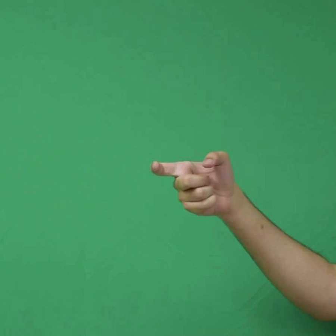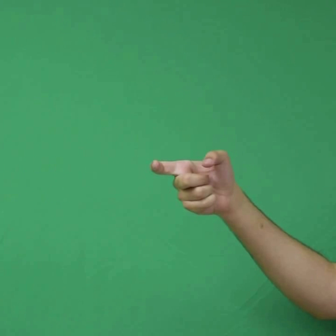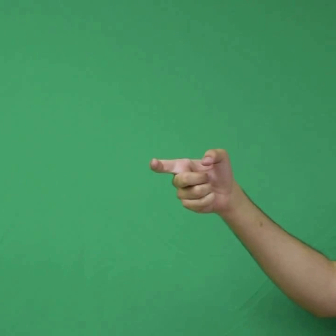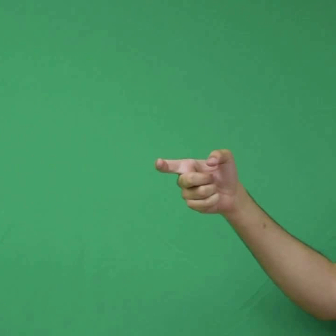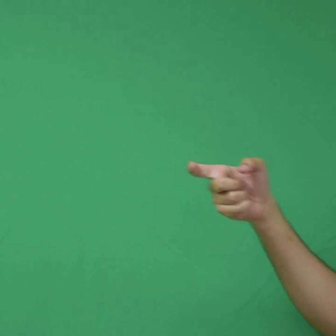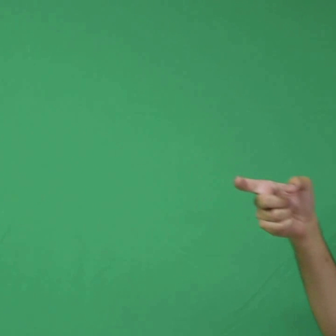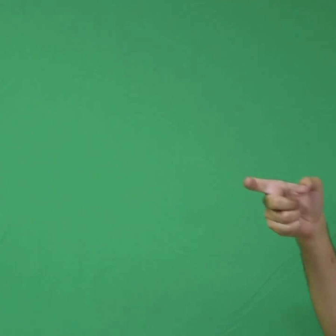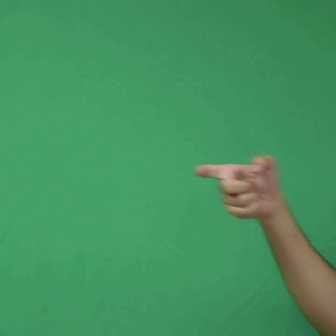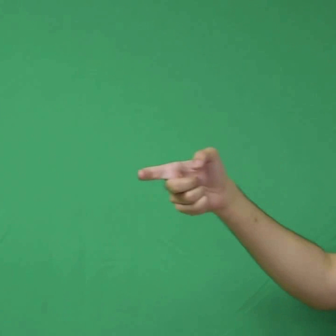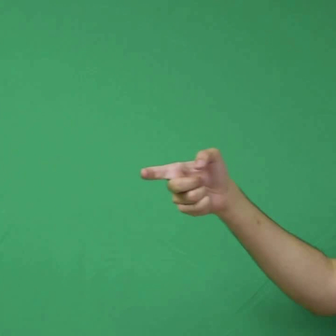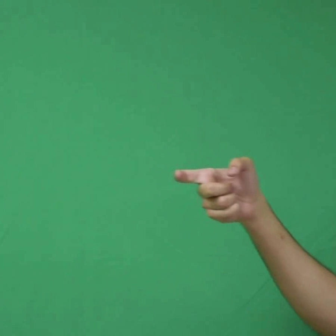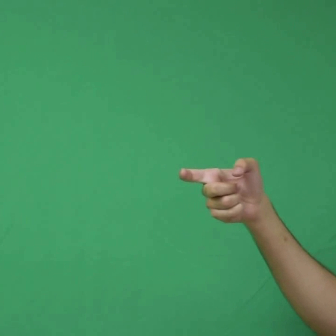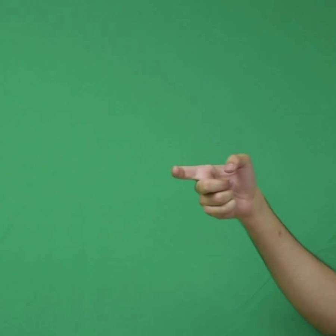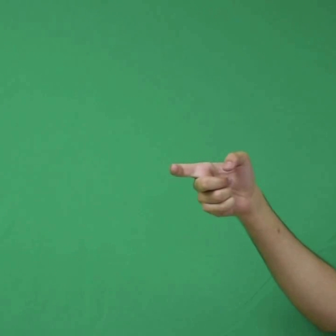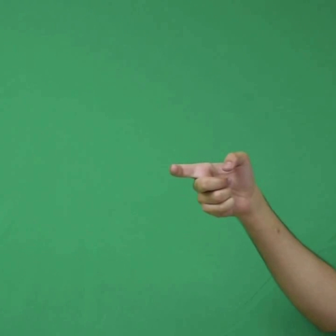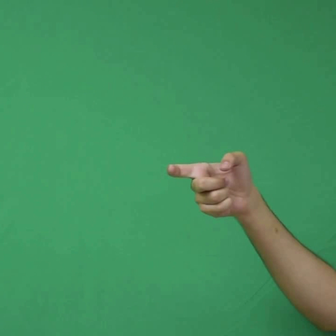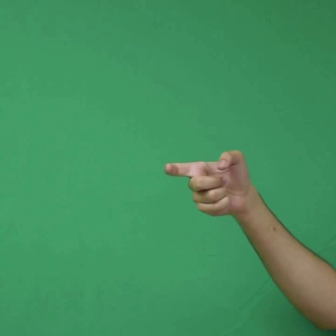X